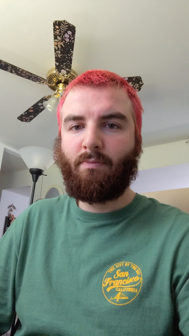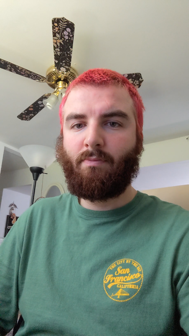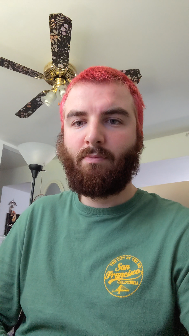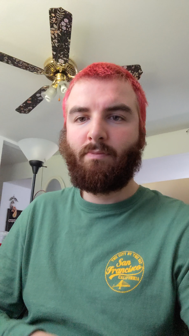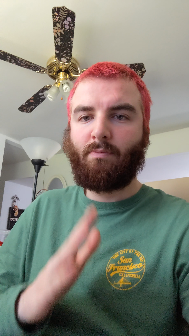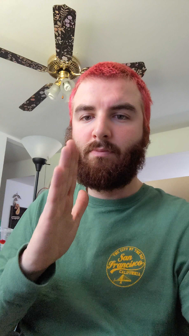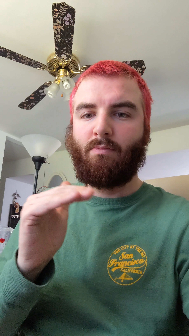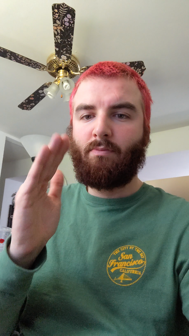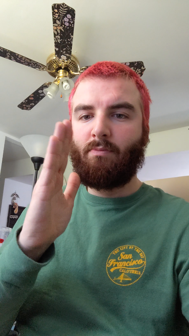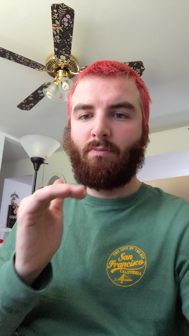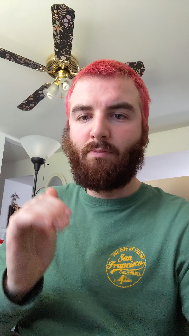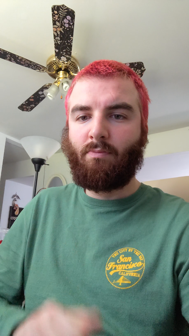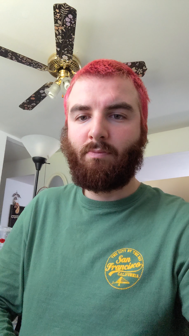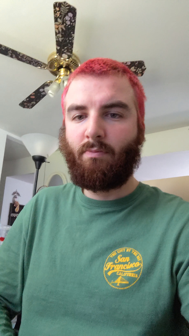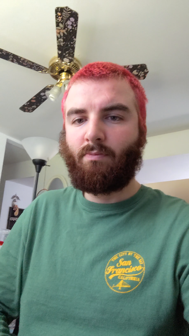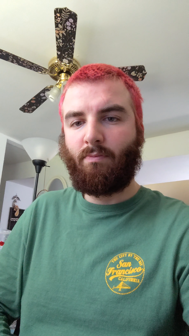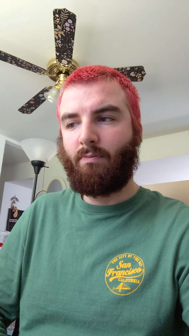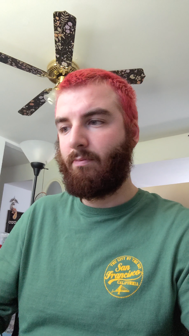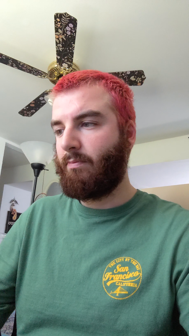downtown